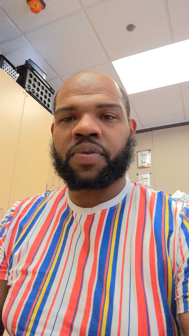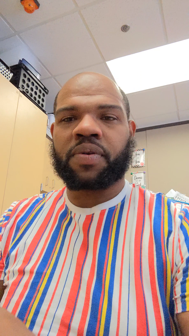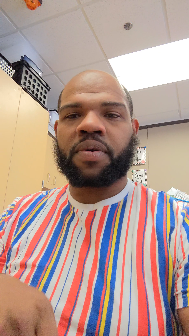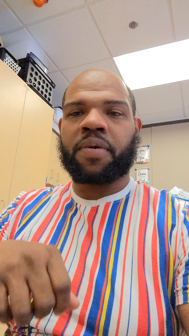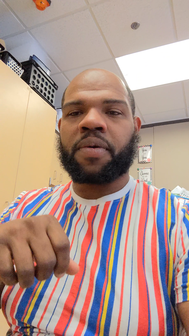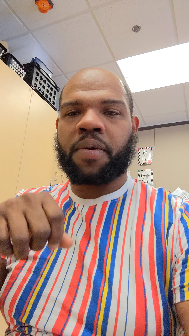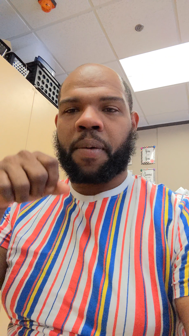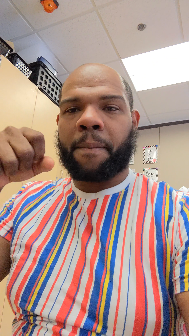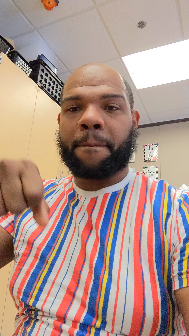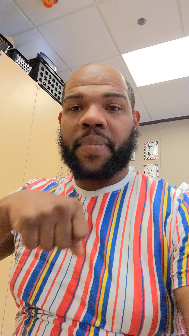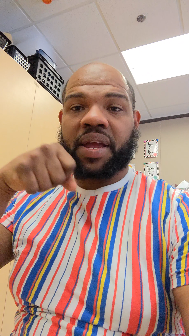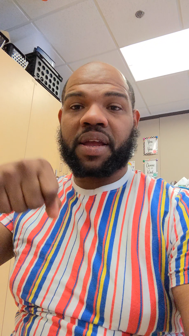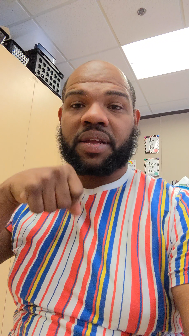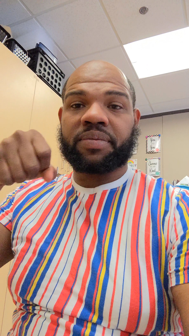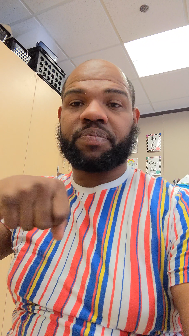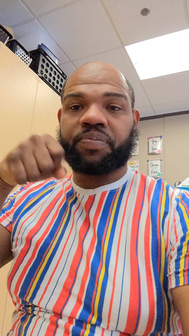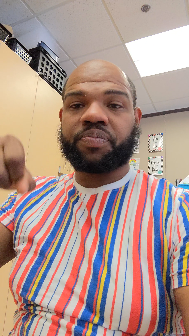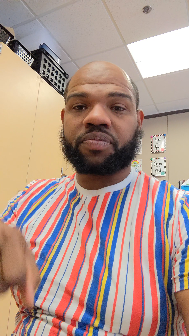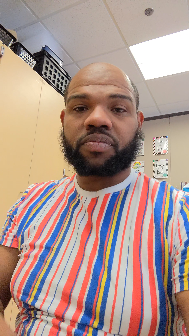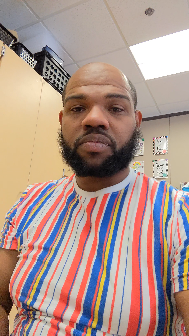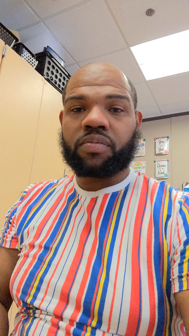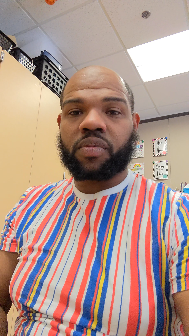bicycle